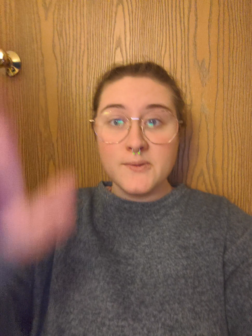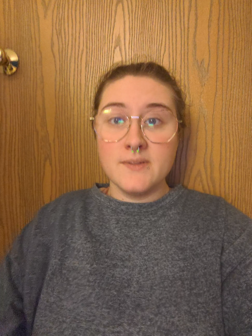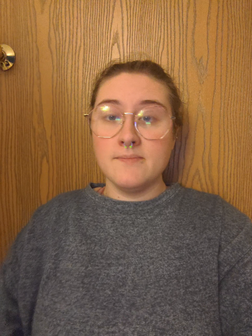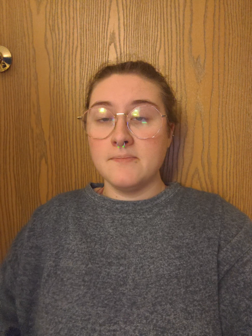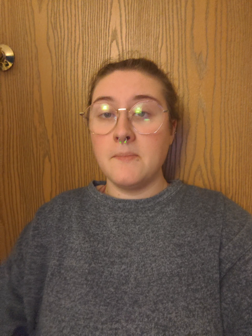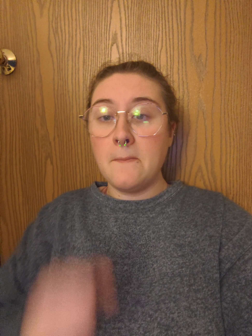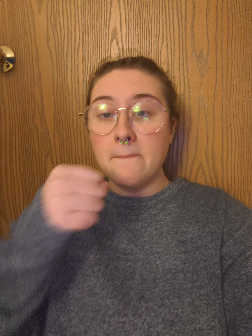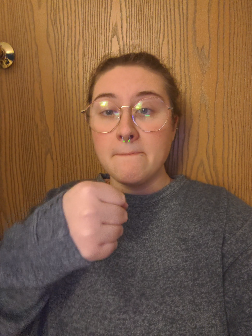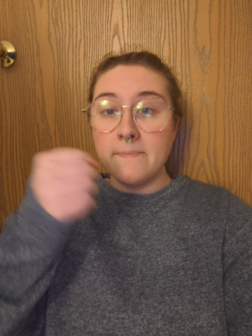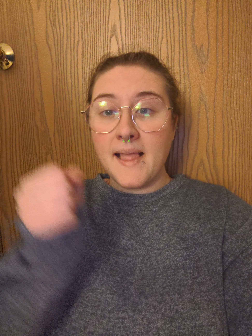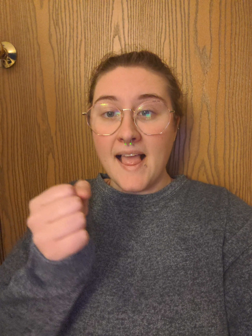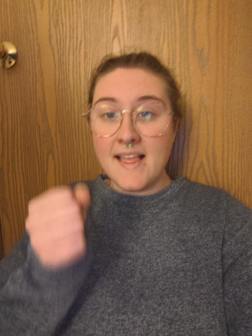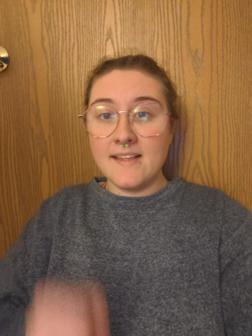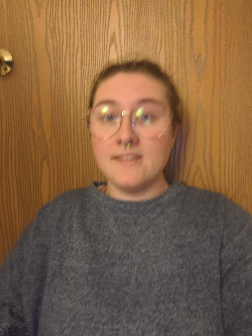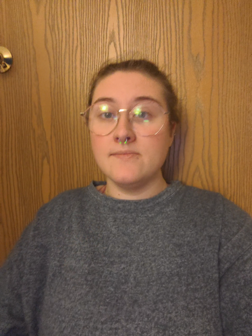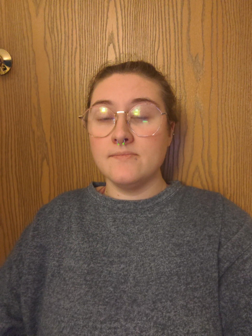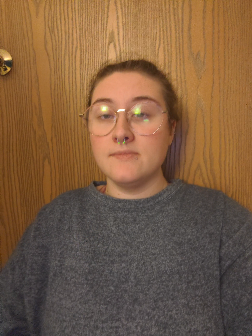make